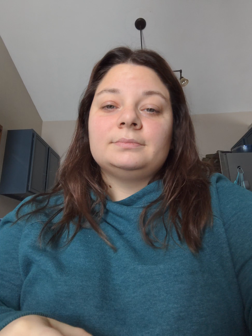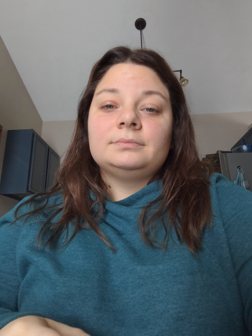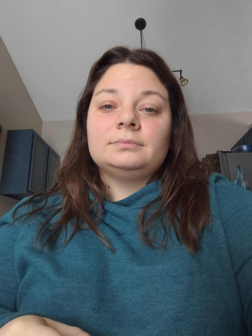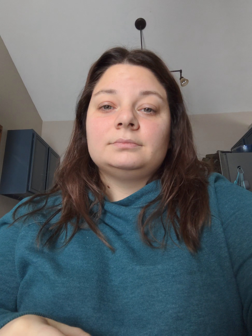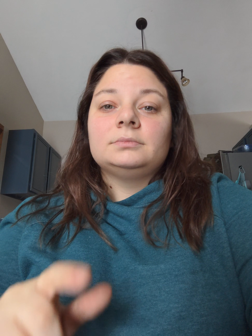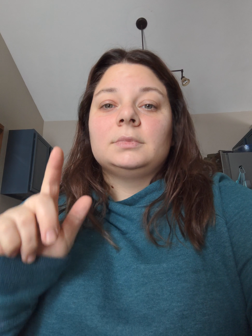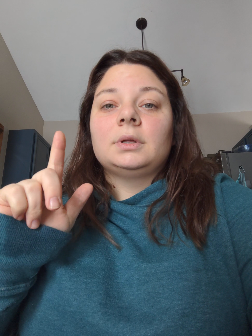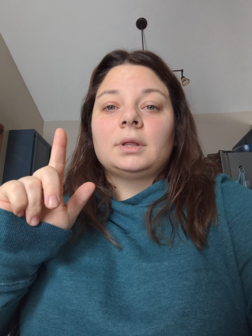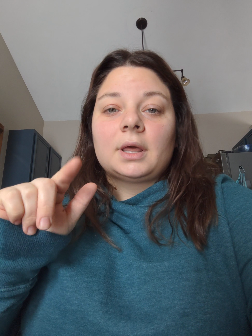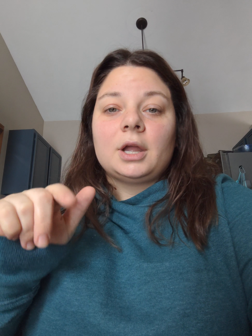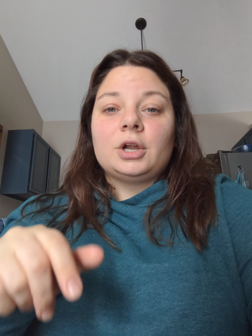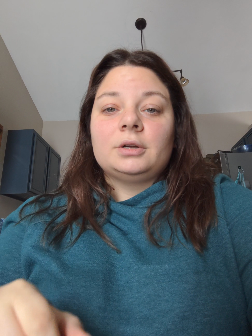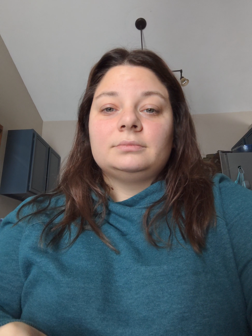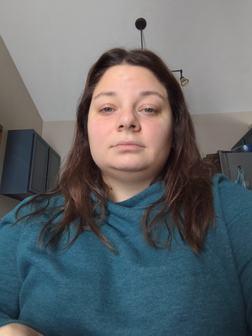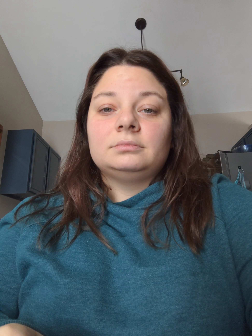later